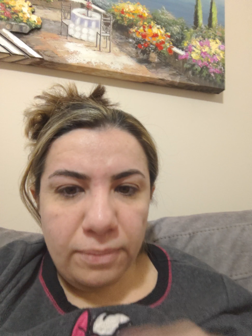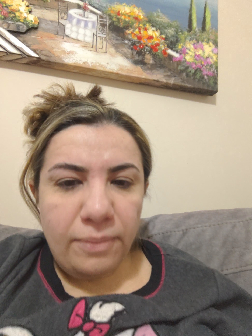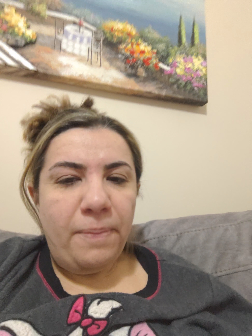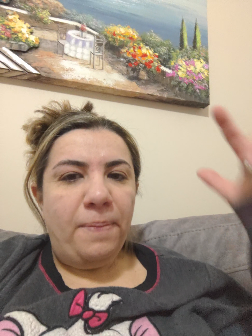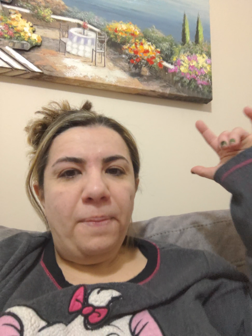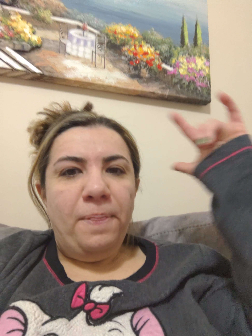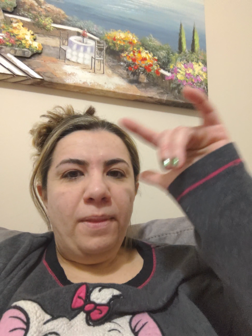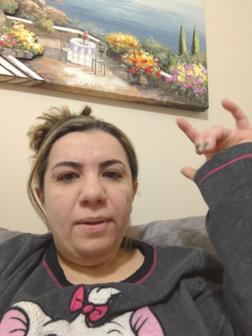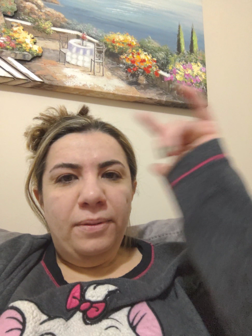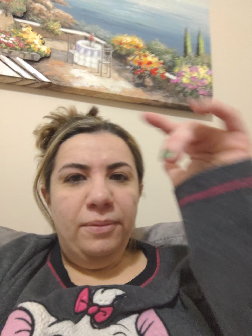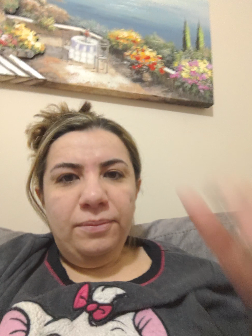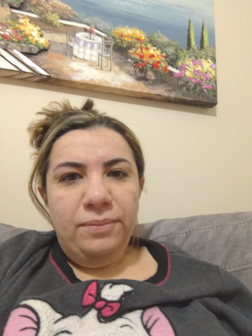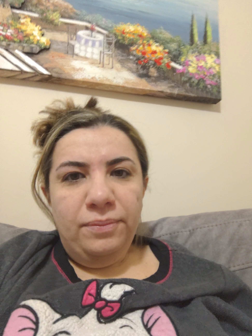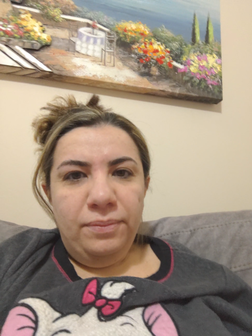airplane